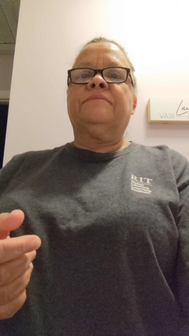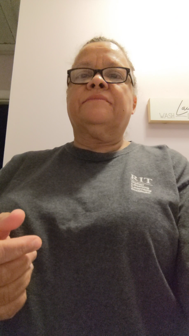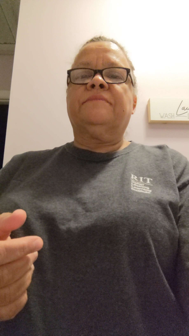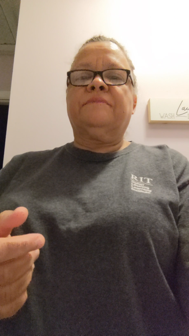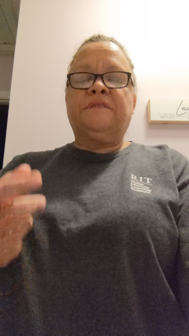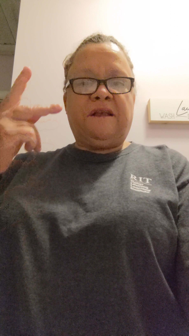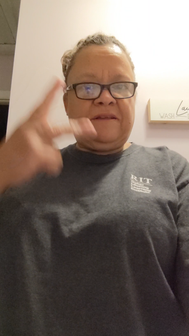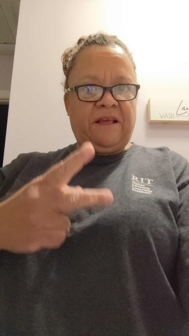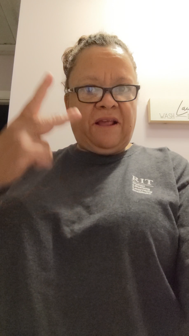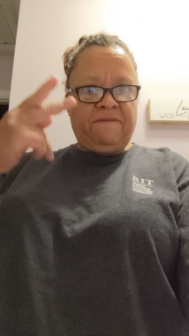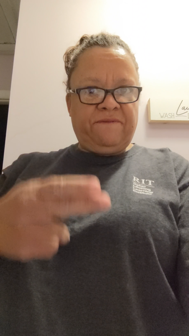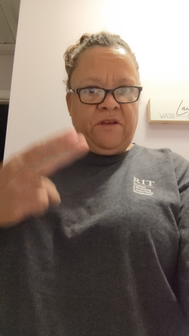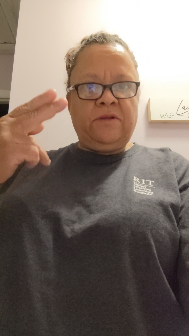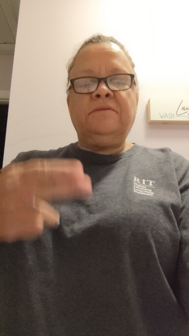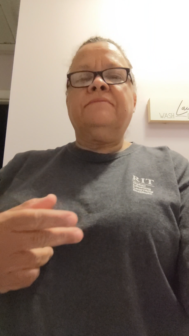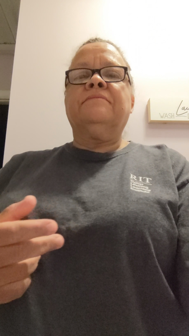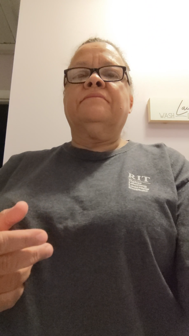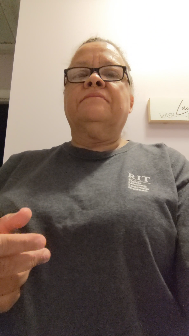careful